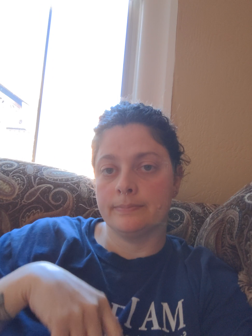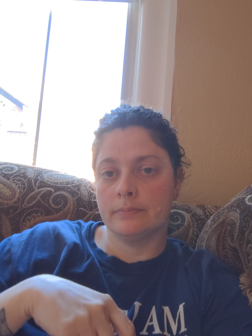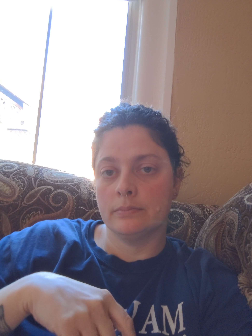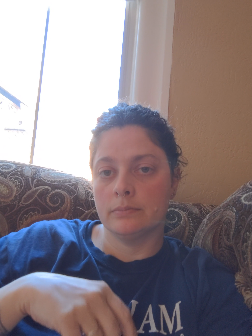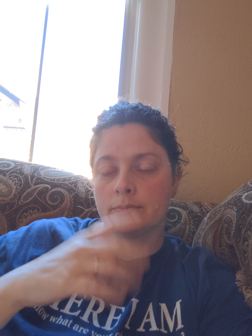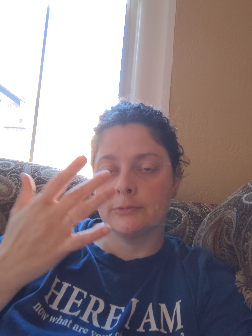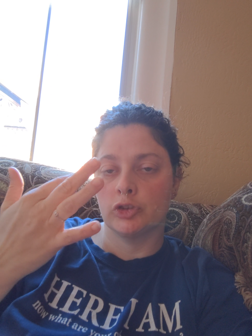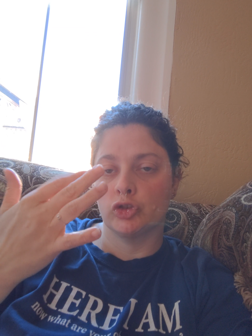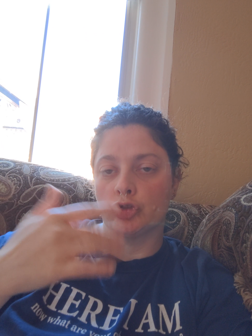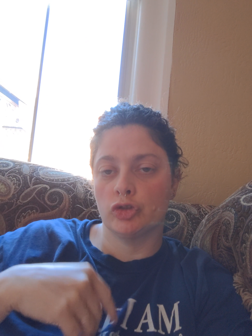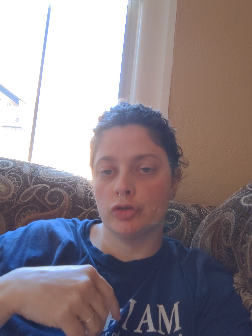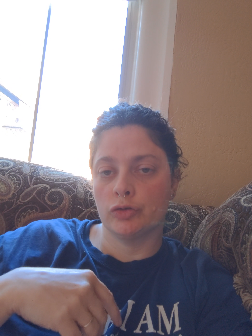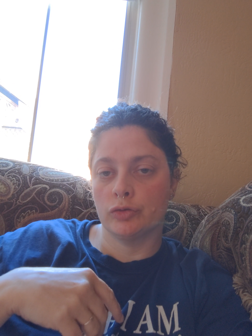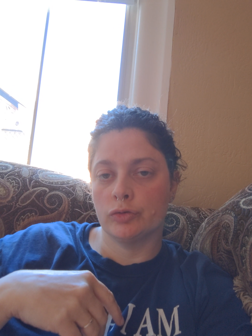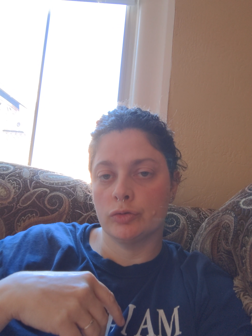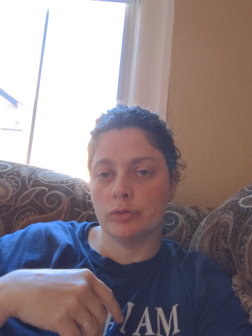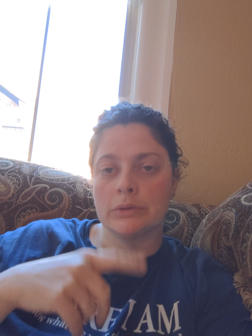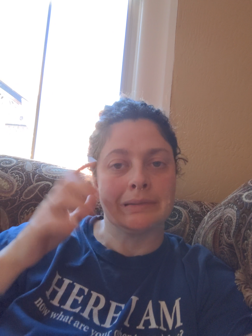finger